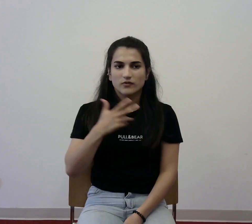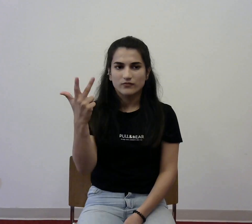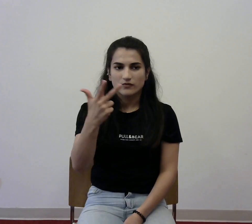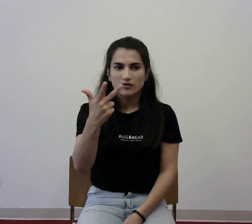3